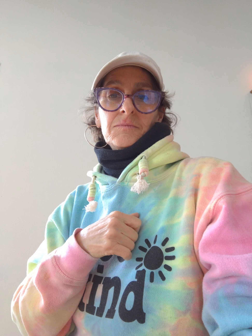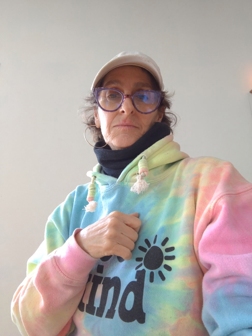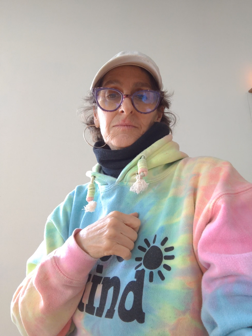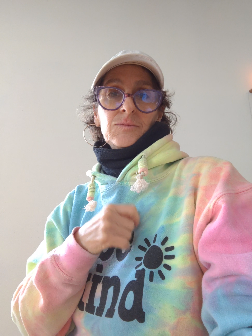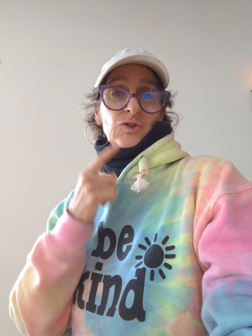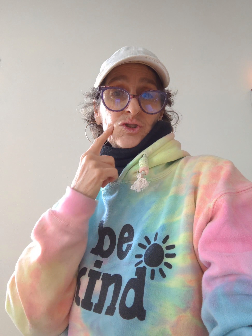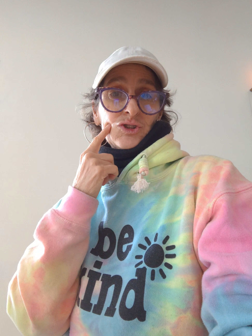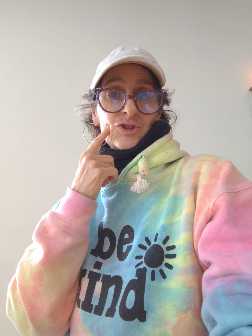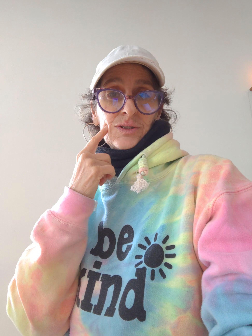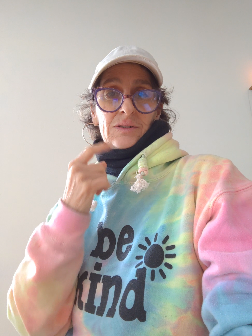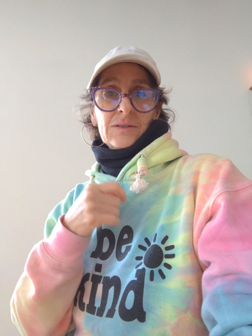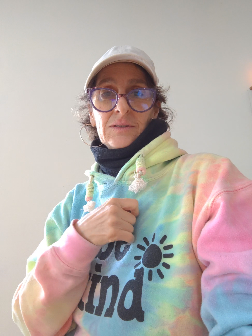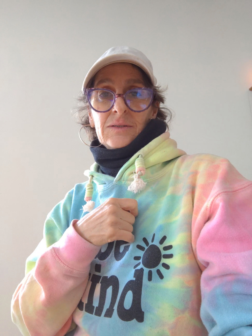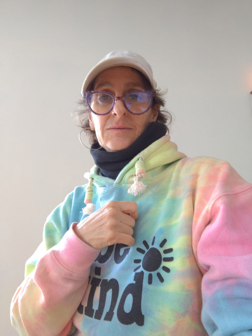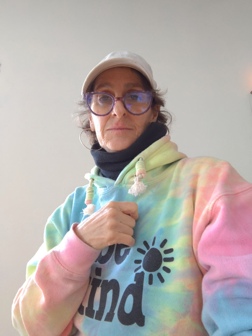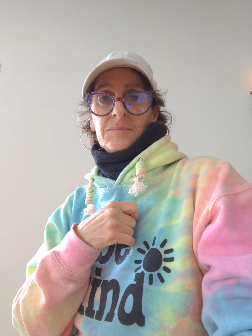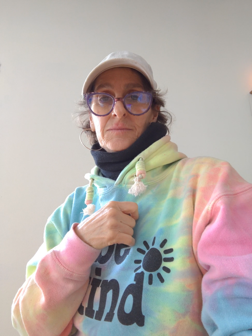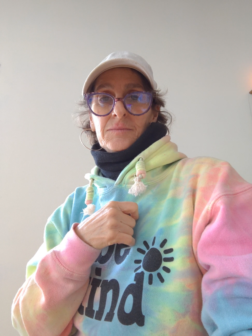cheek